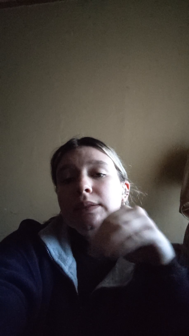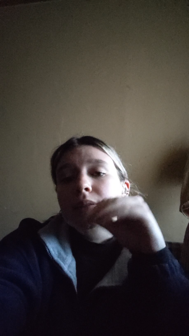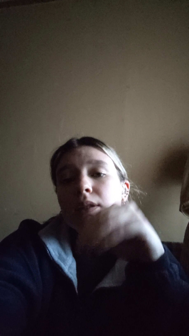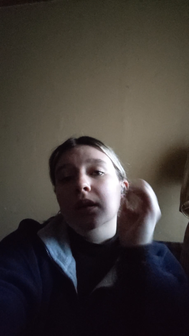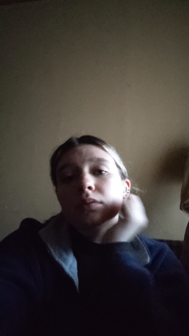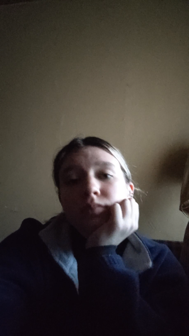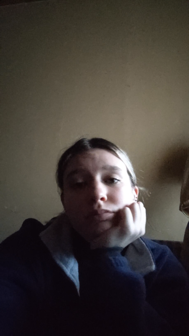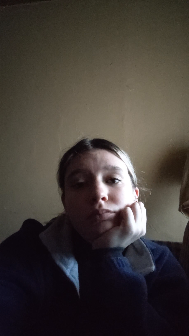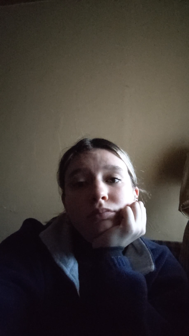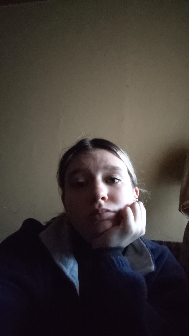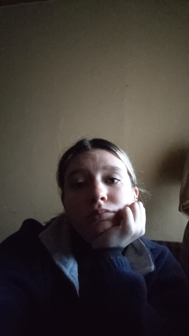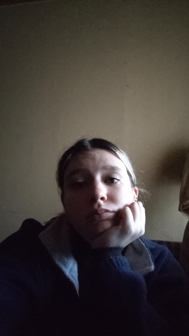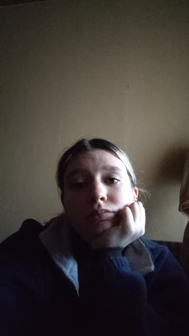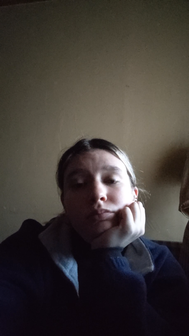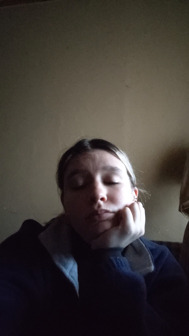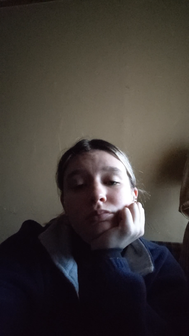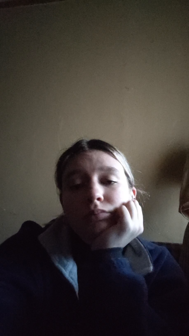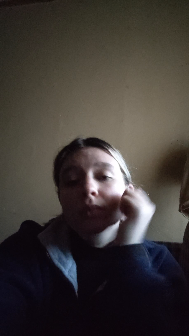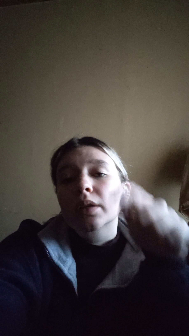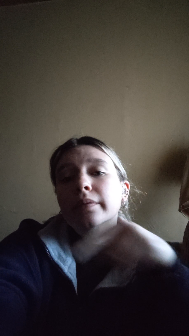flip-flop